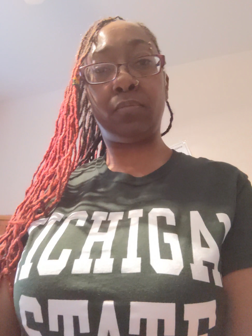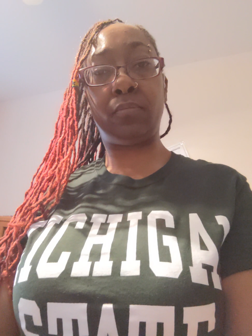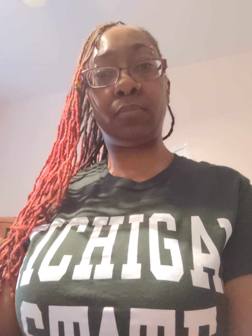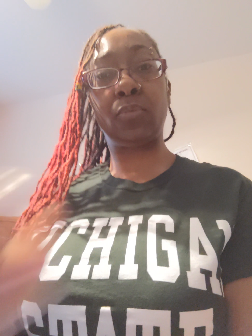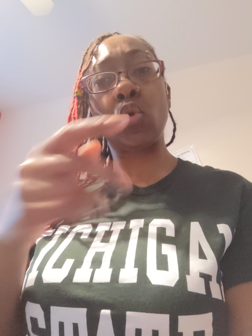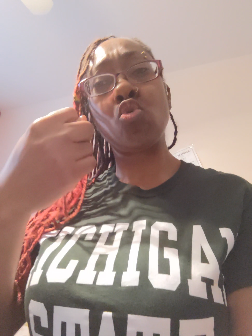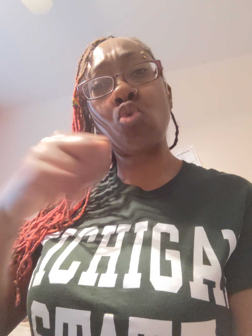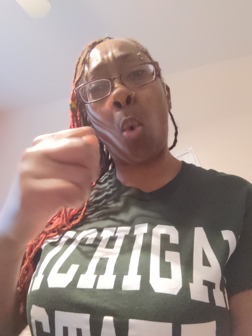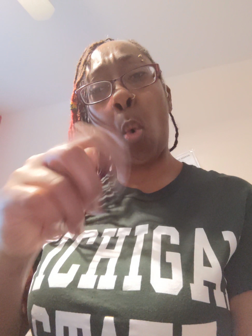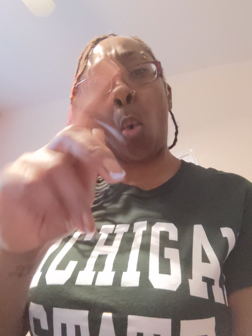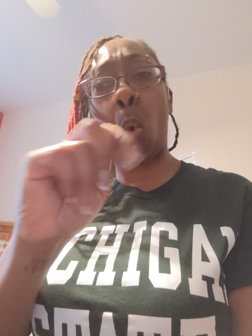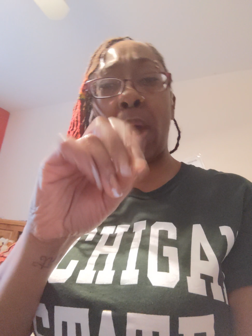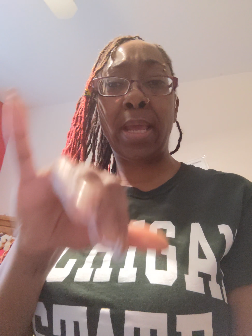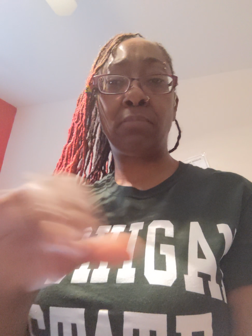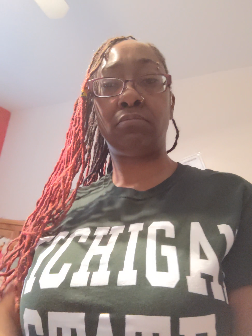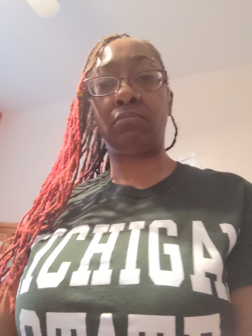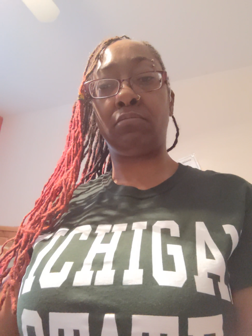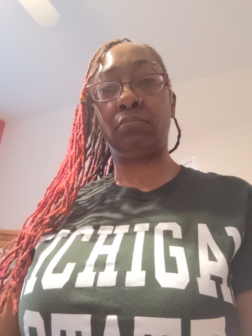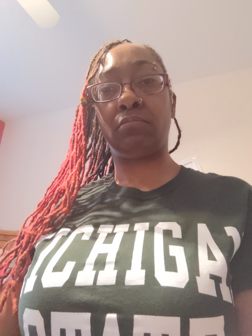toy